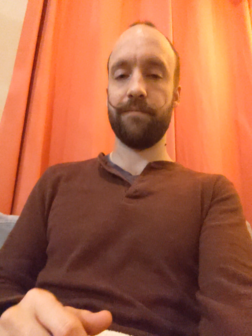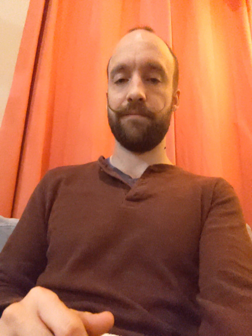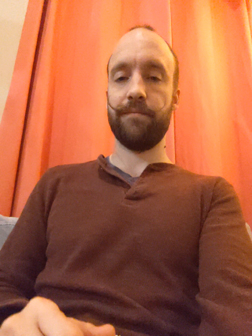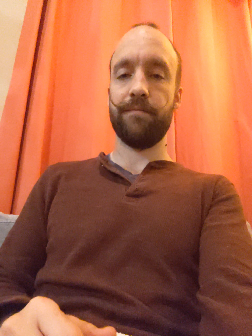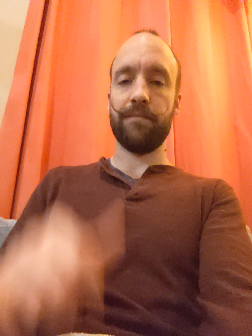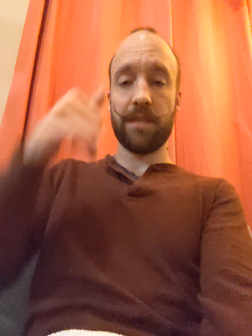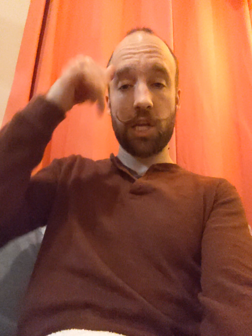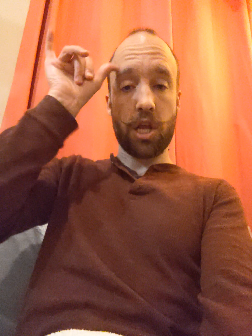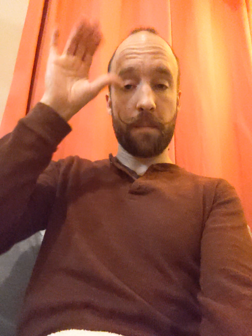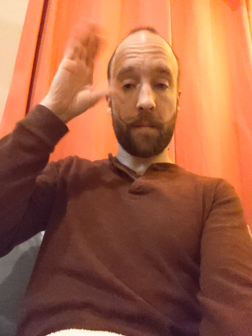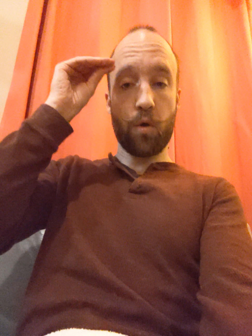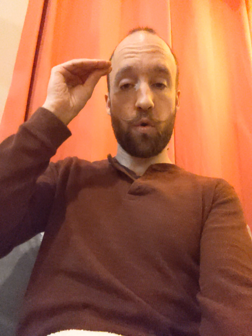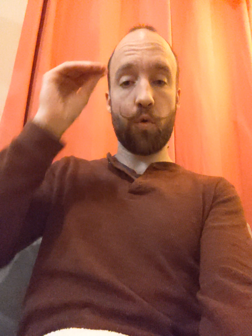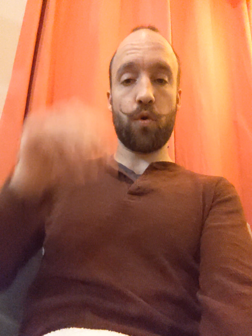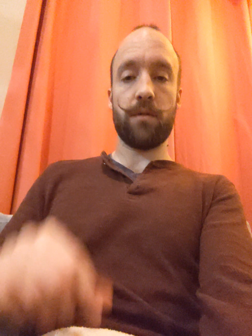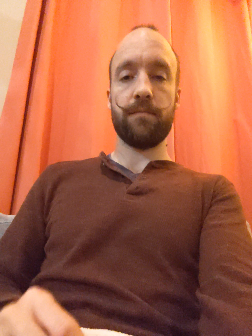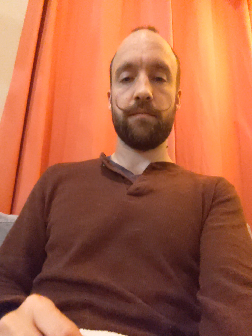cowboy